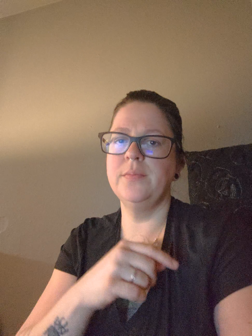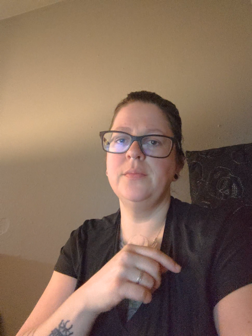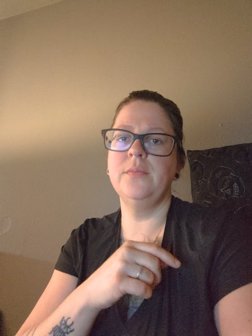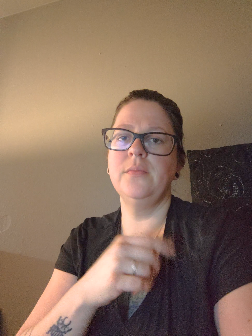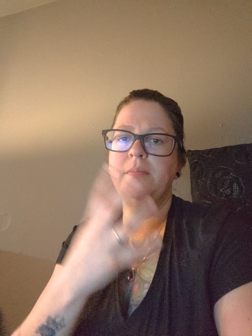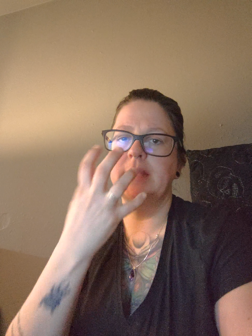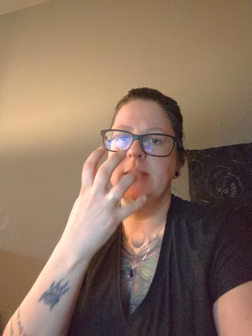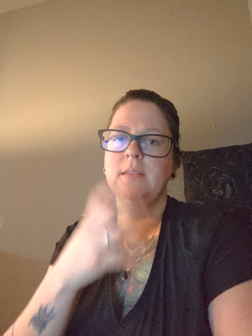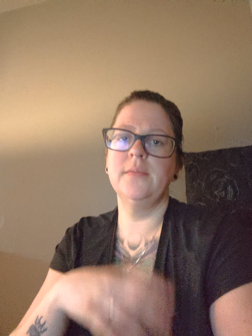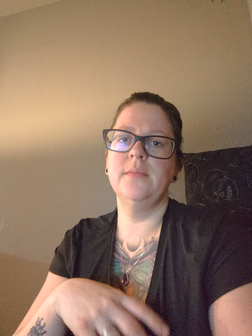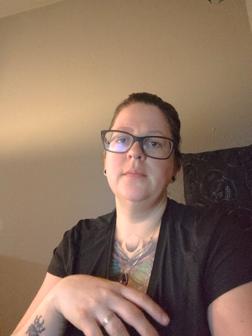mad